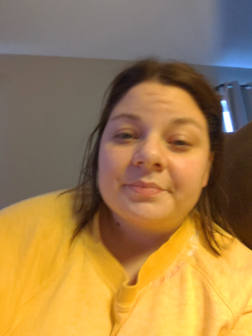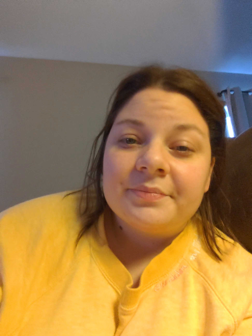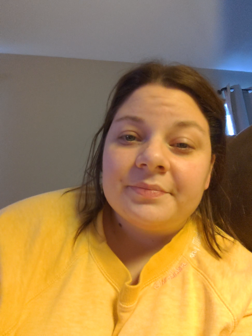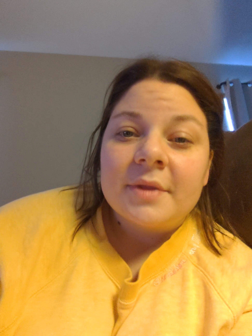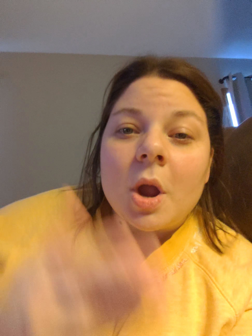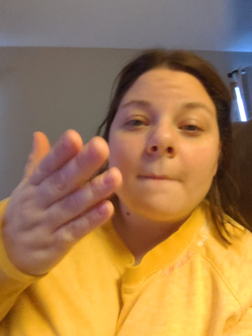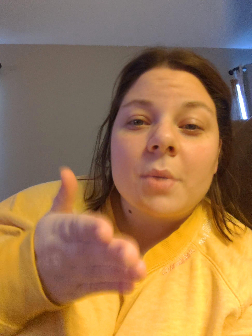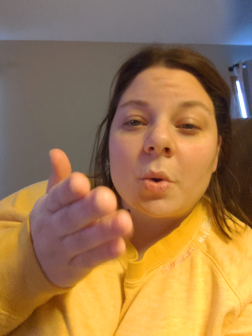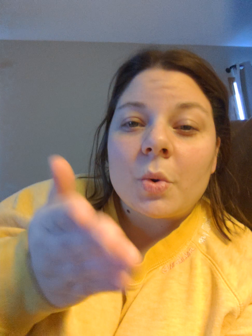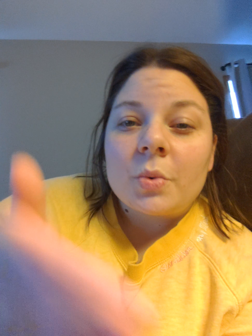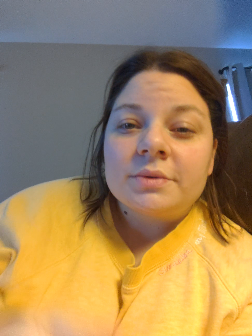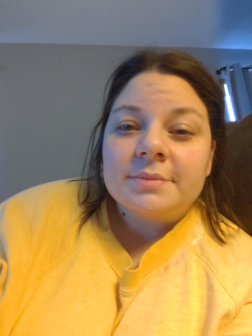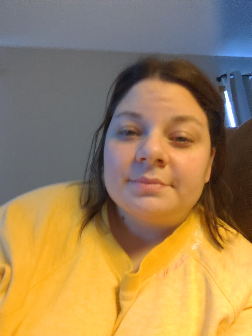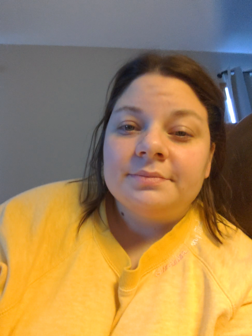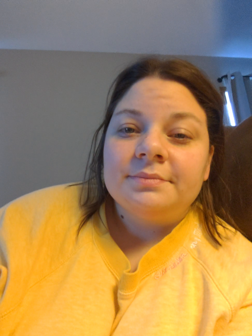boat